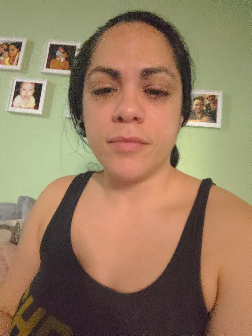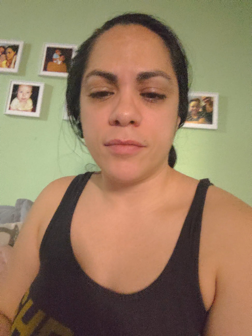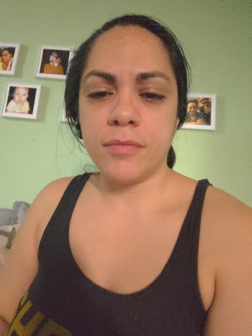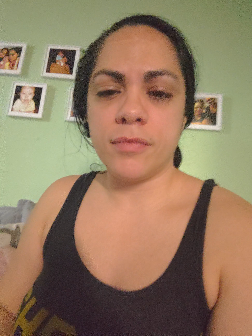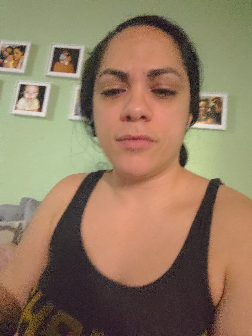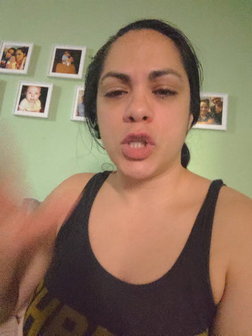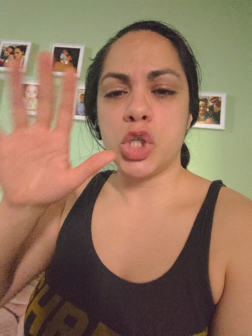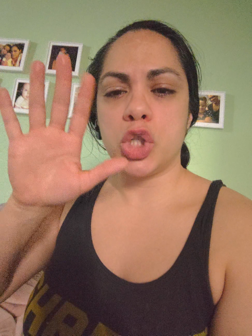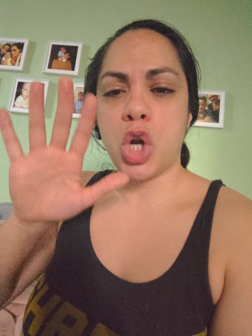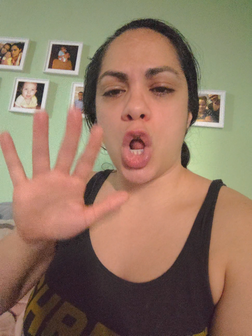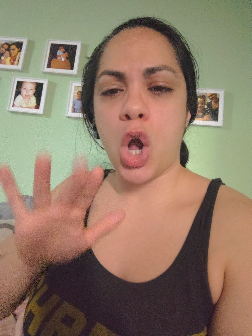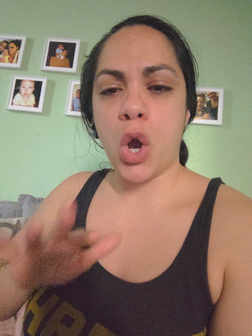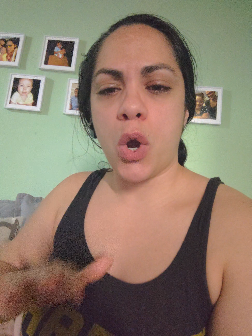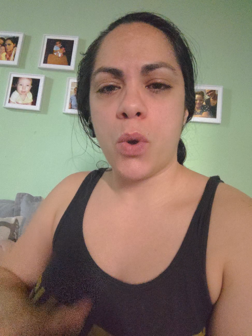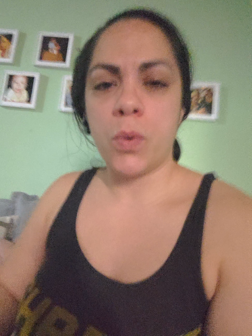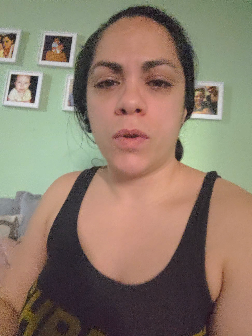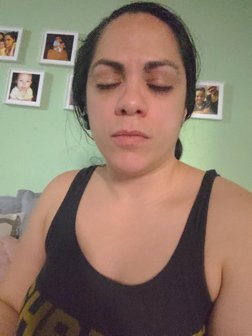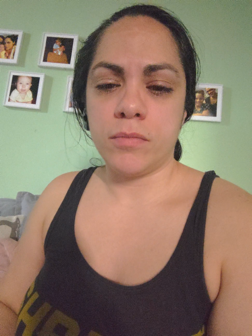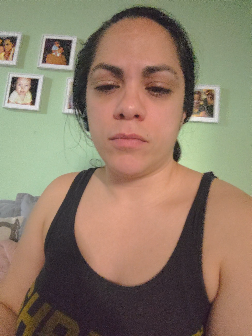snow